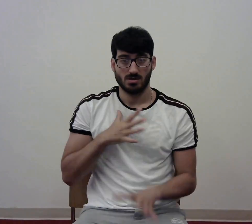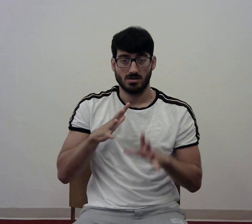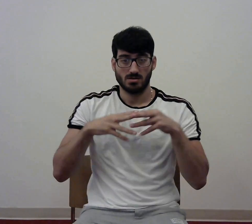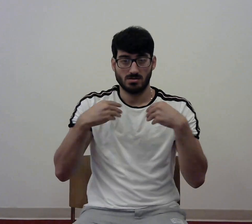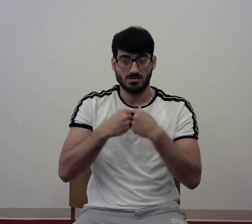ailə